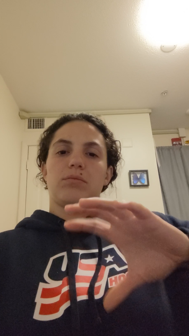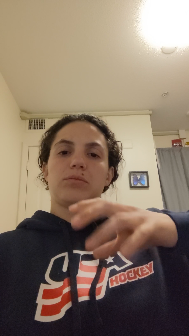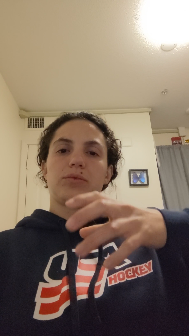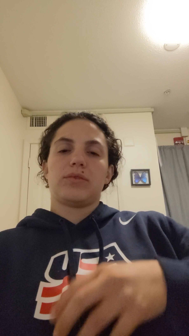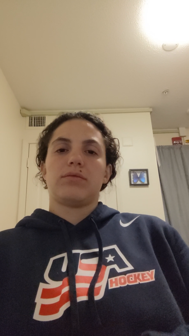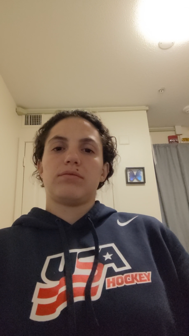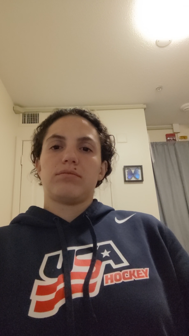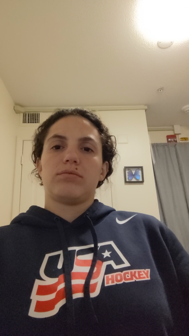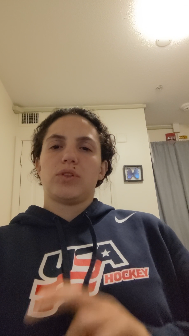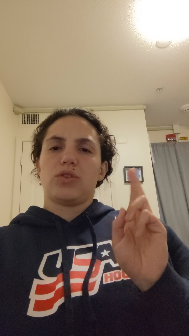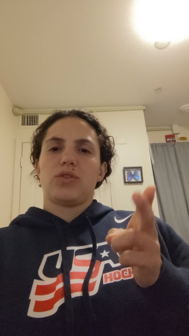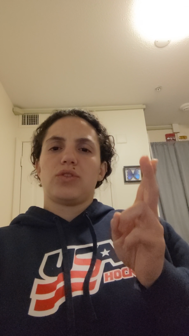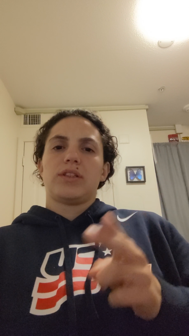hurry